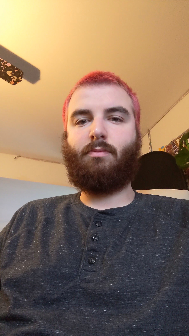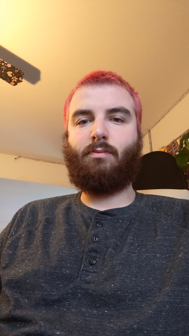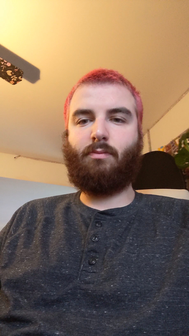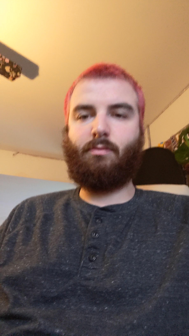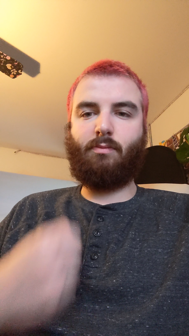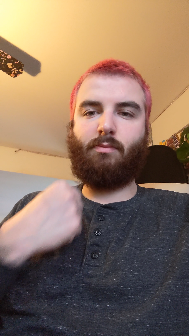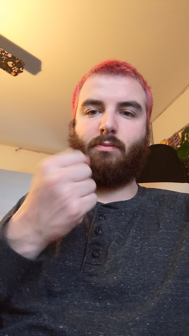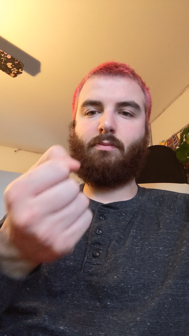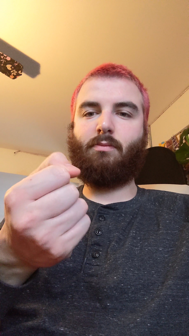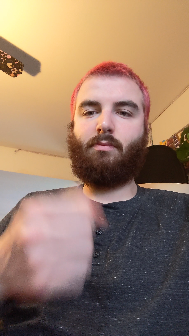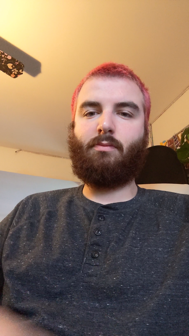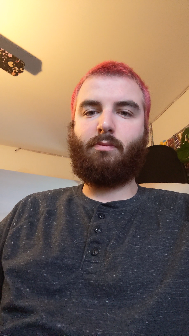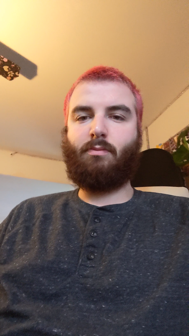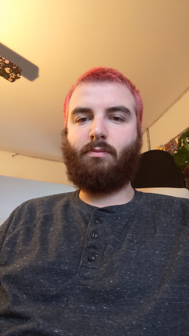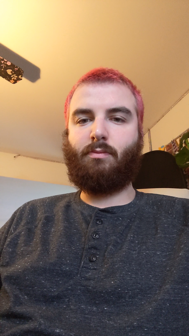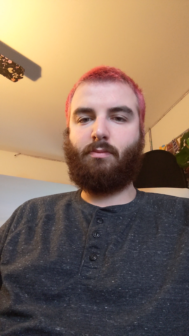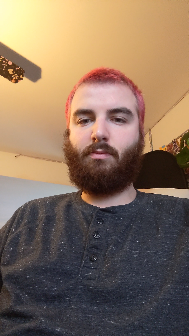drive